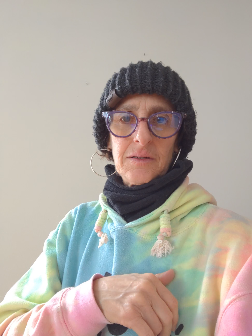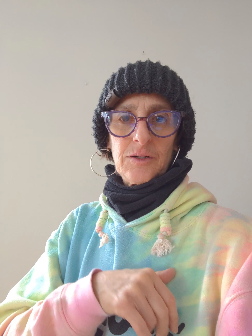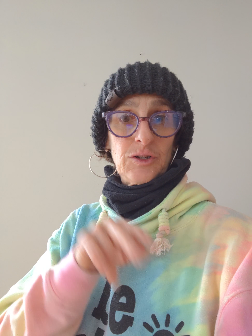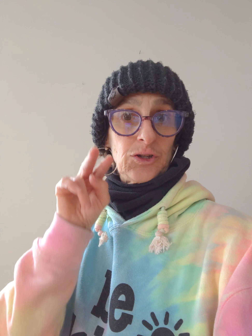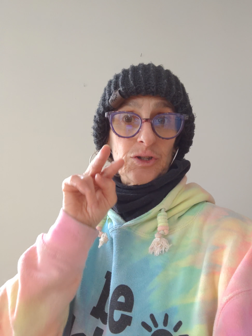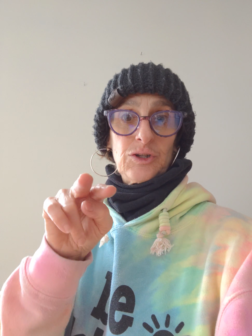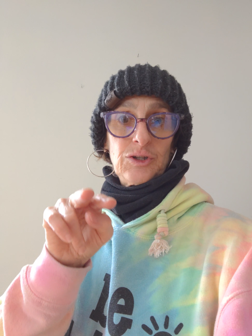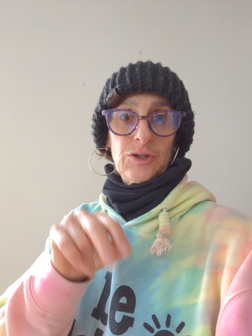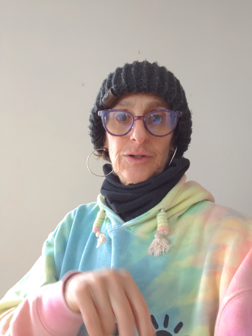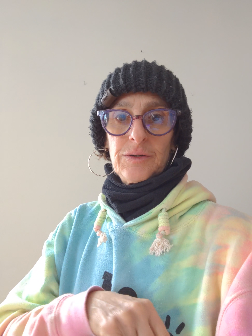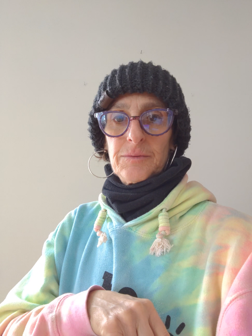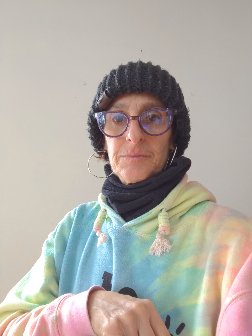look